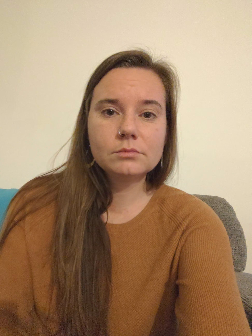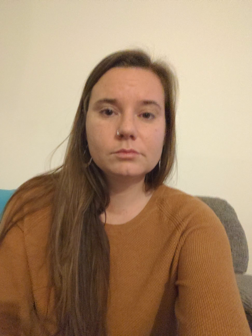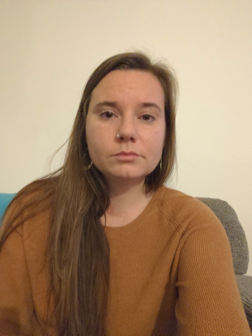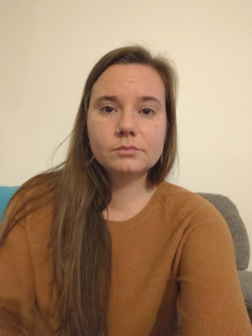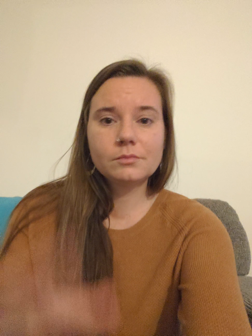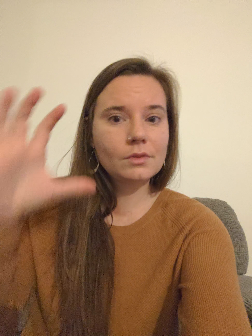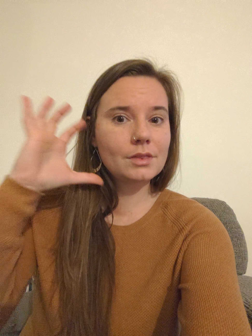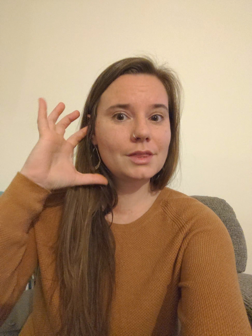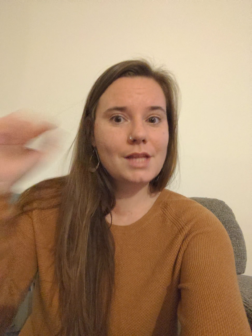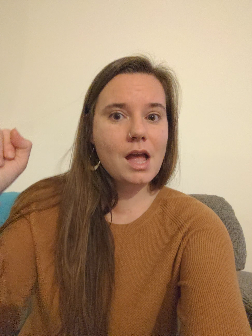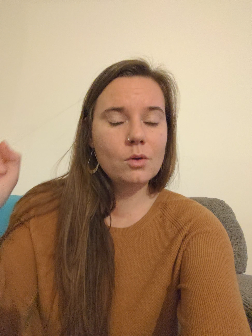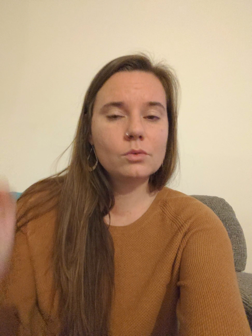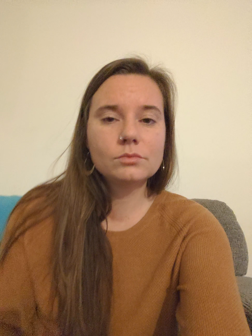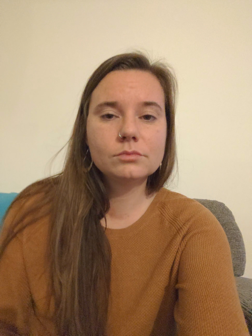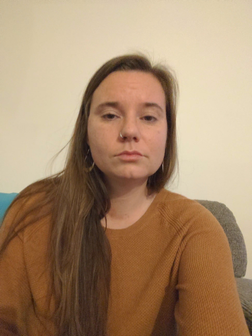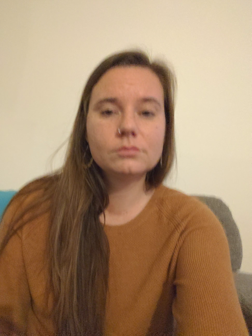loud